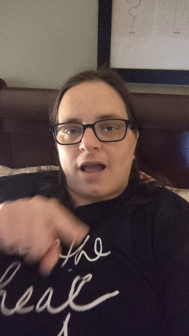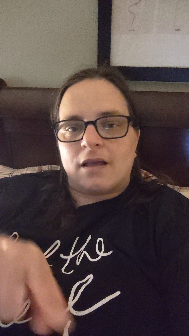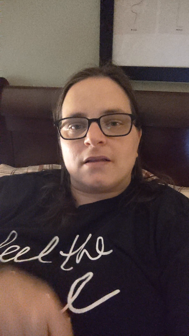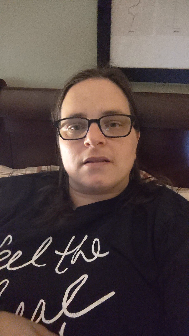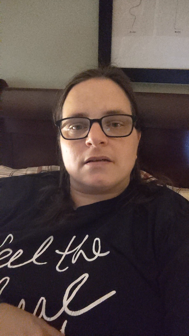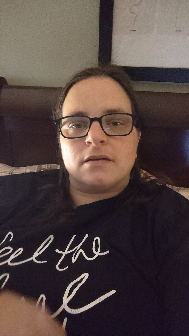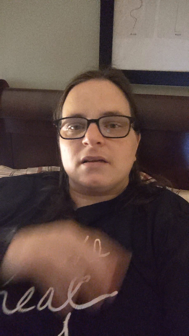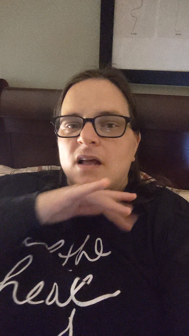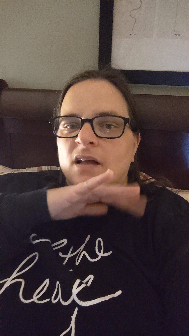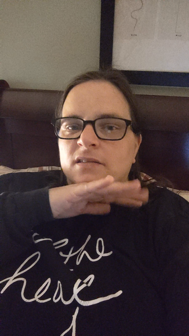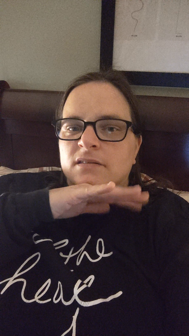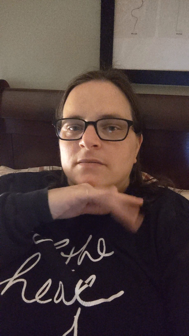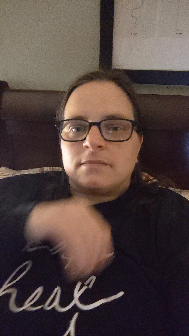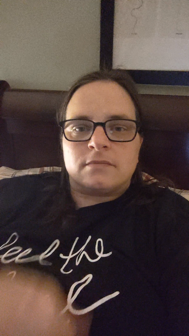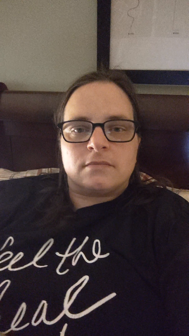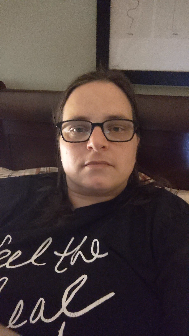naughty